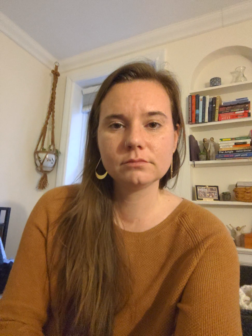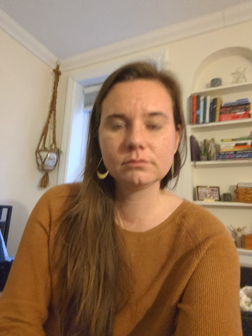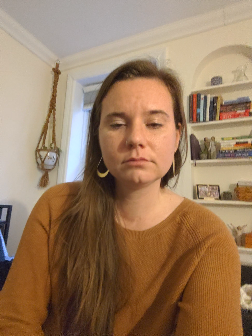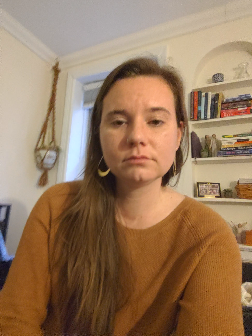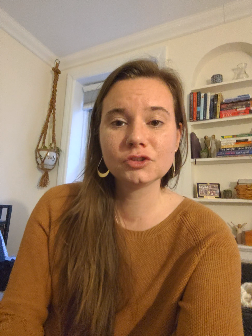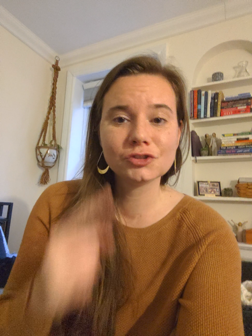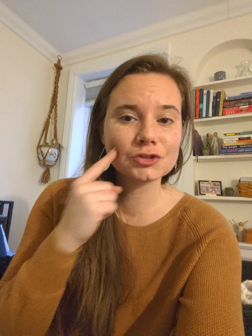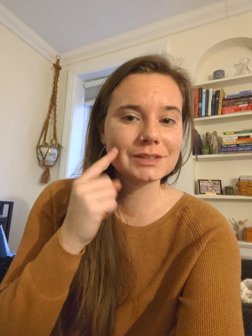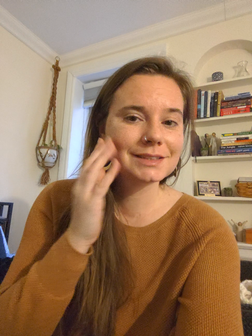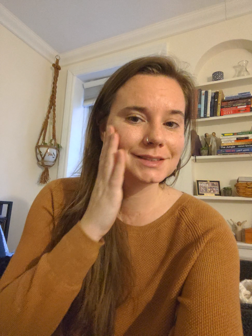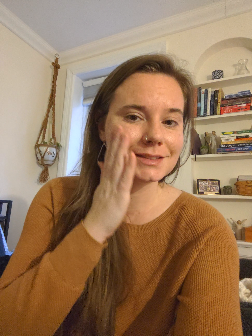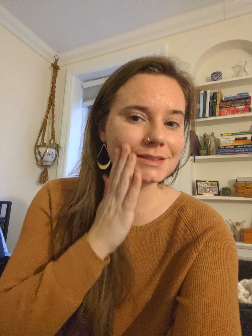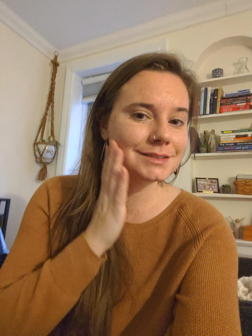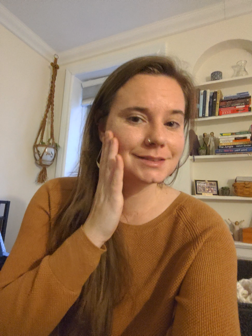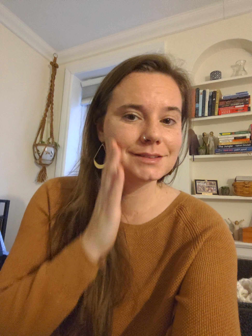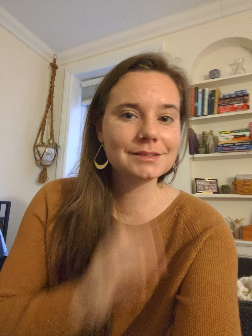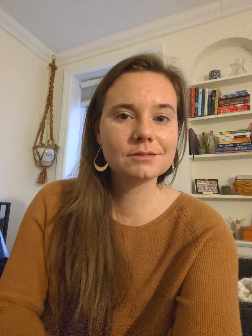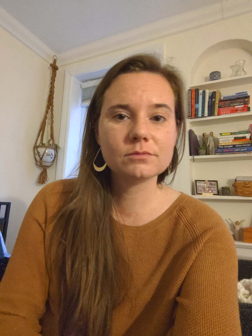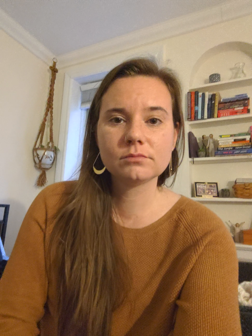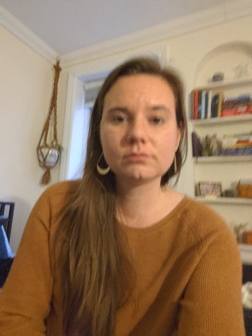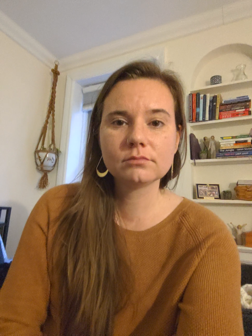cheek